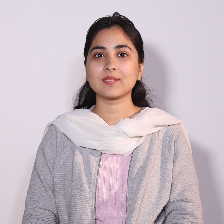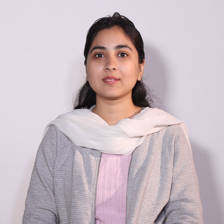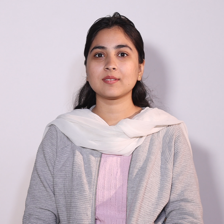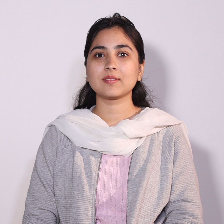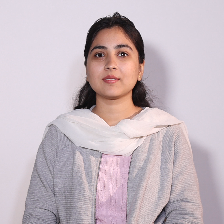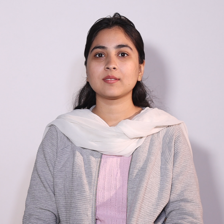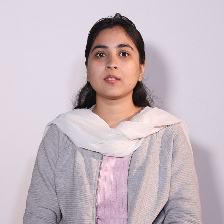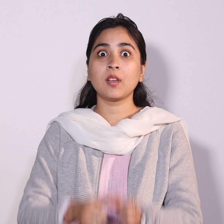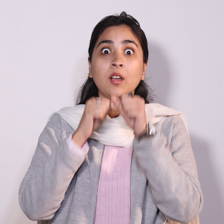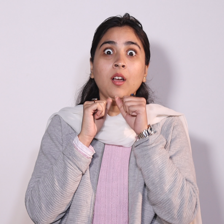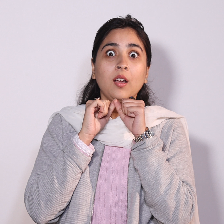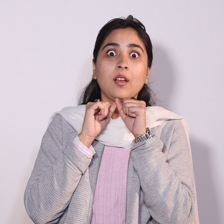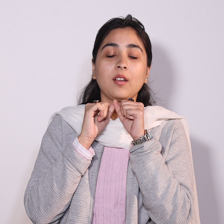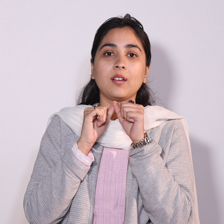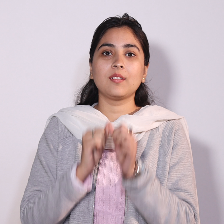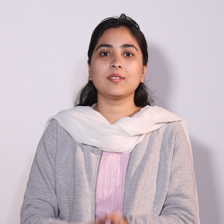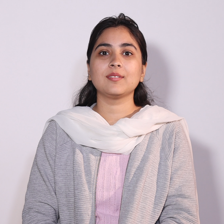scared